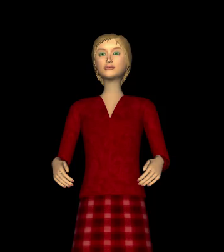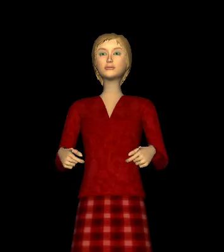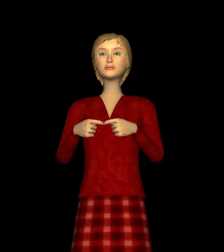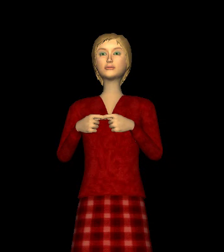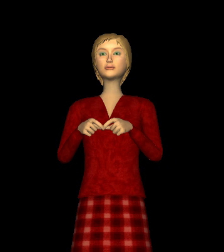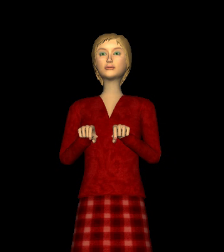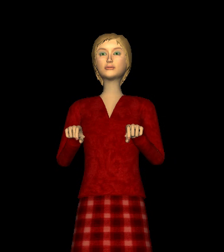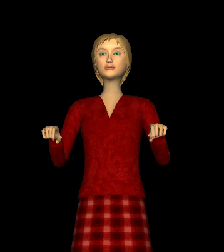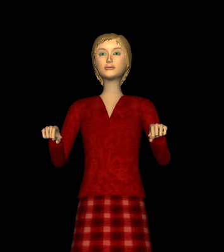يفحص